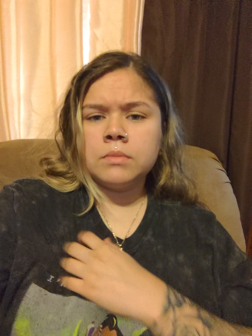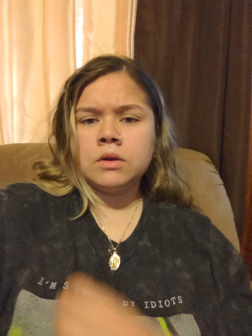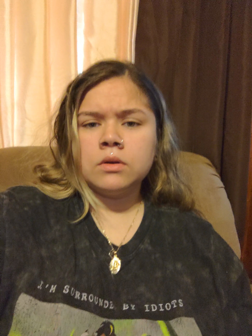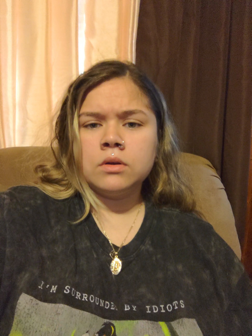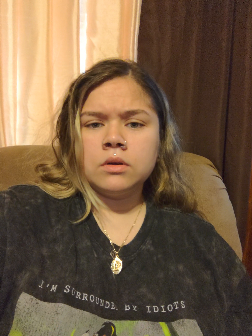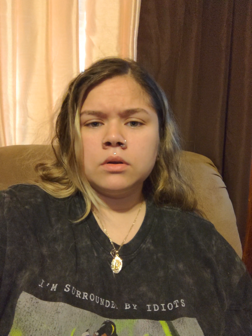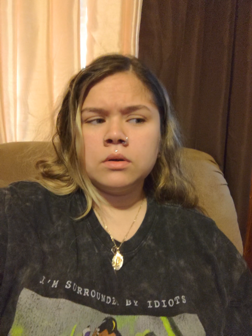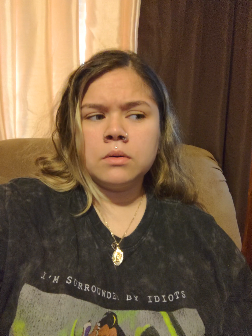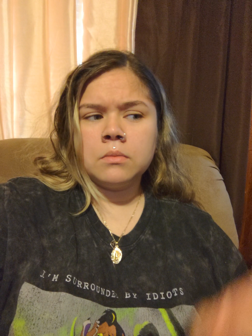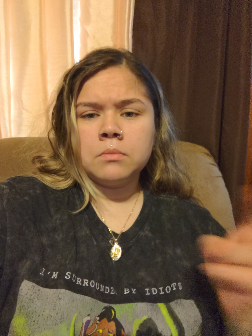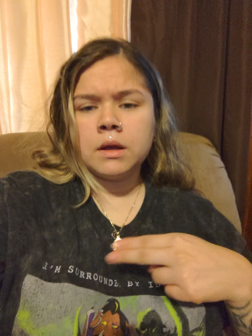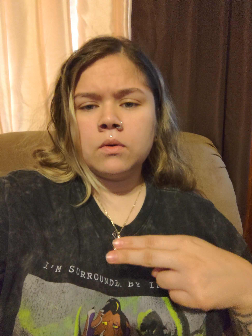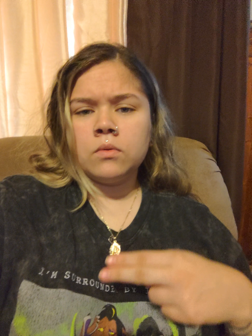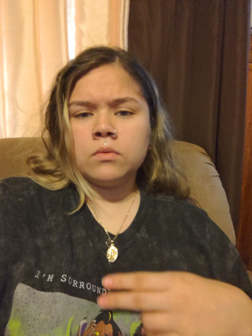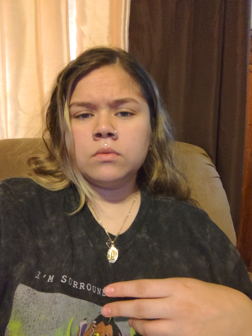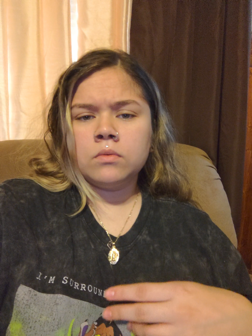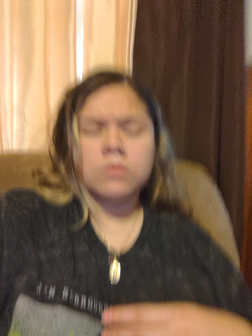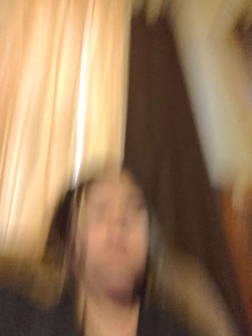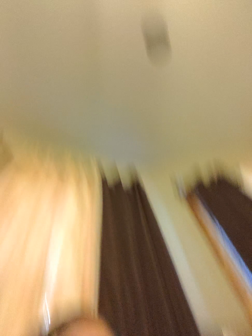belt